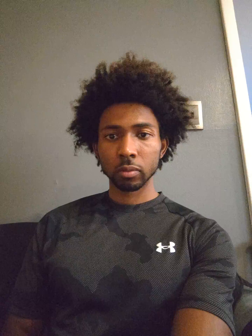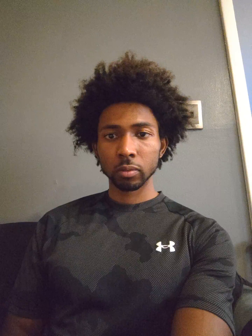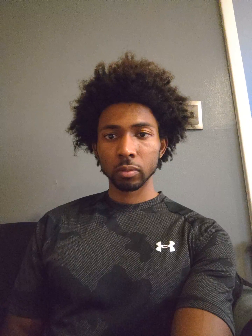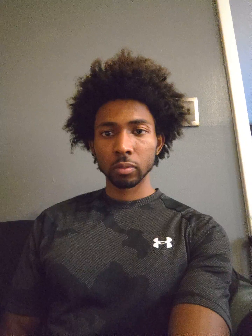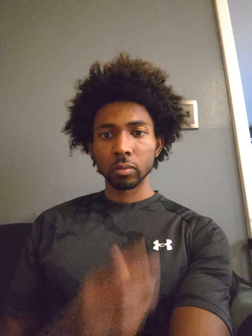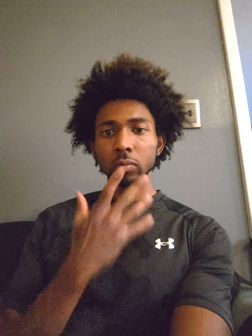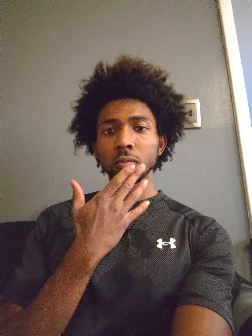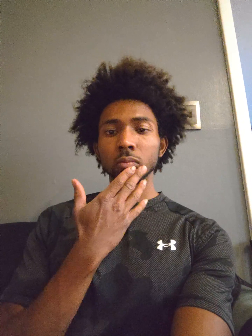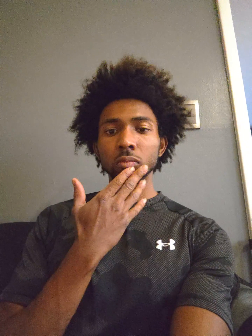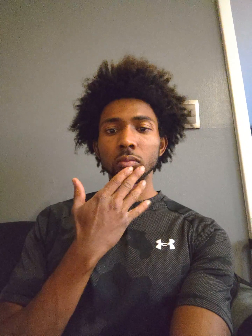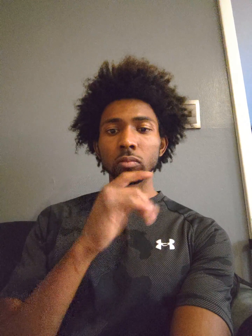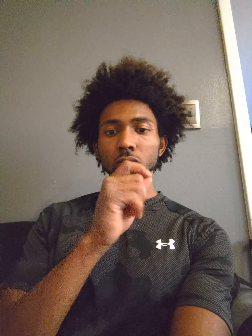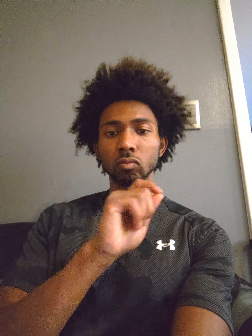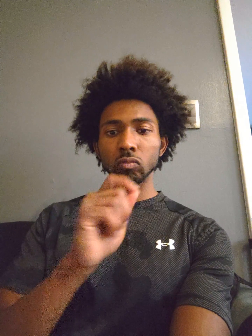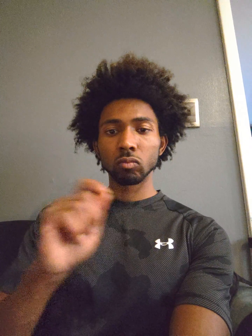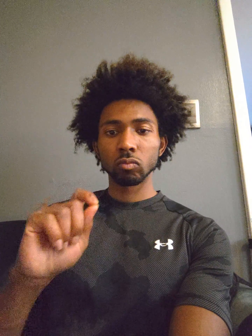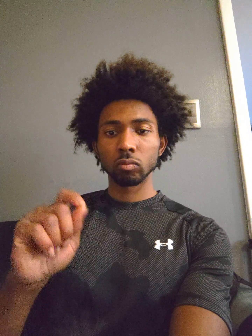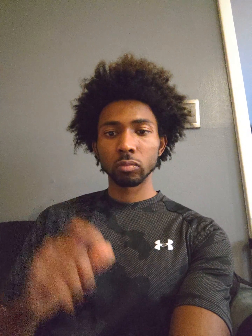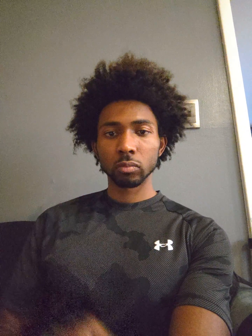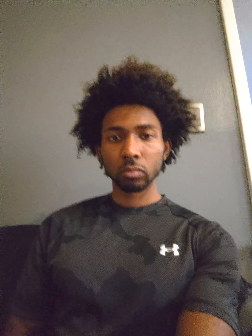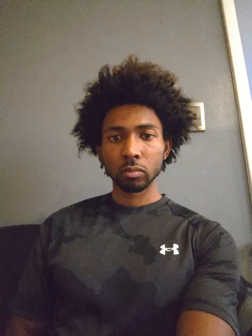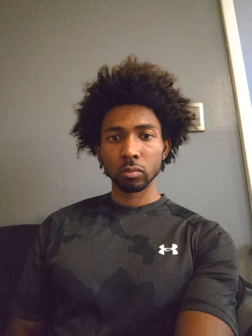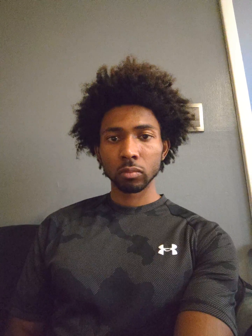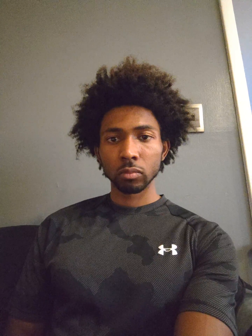crayon